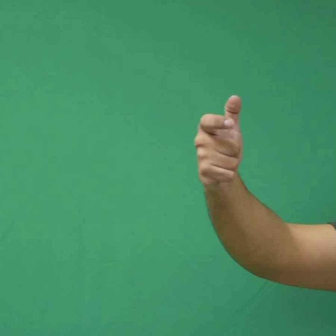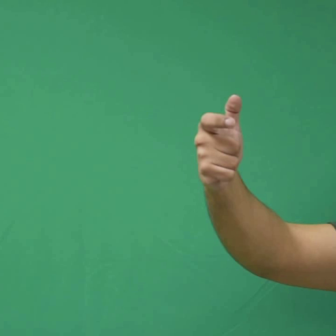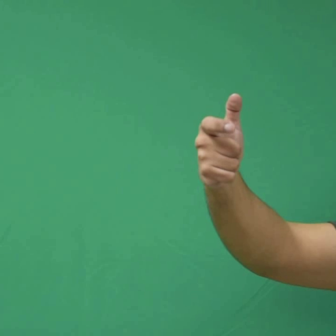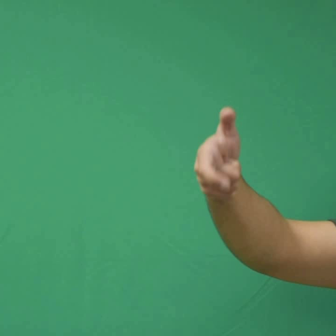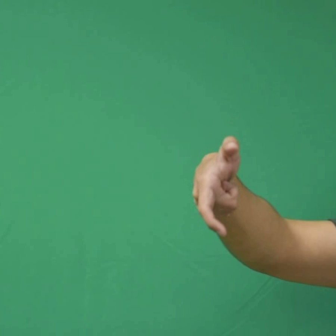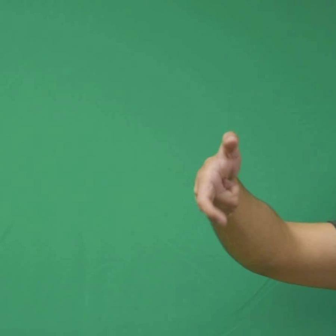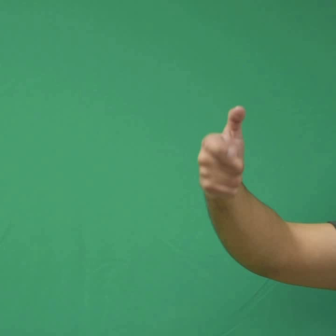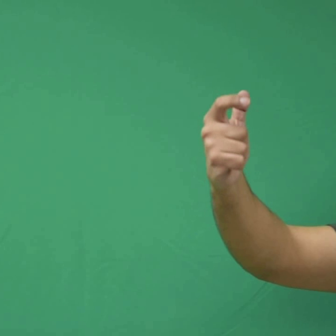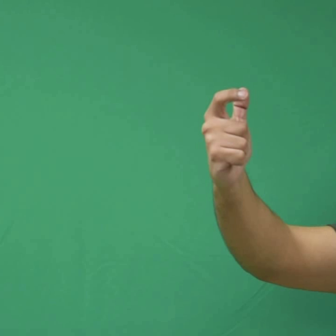Q